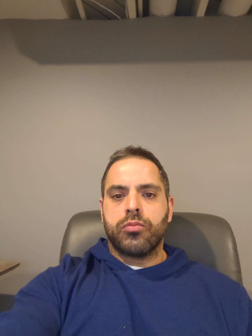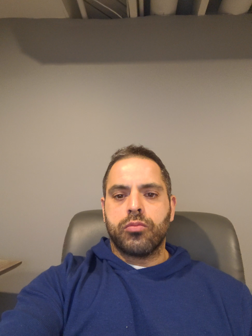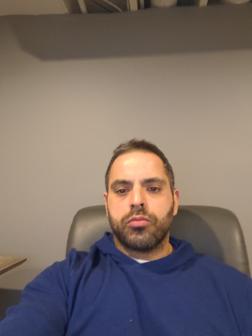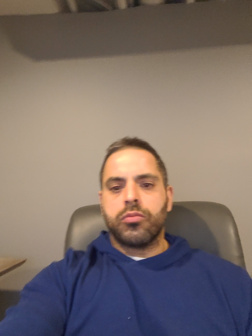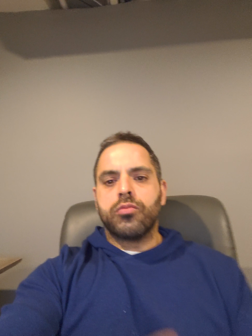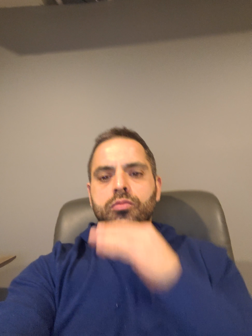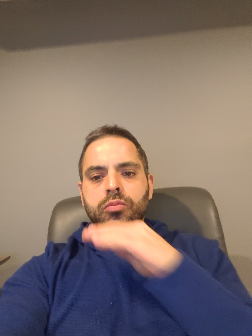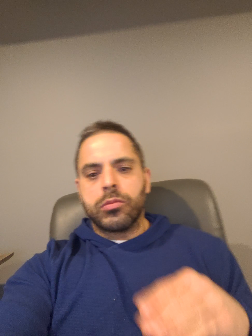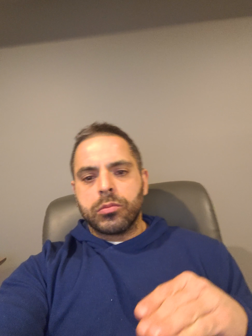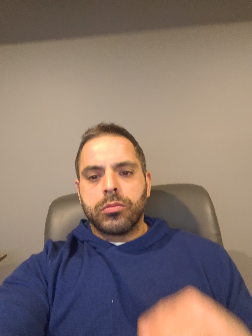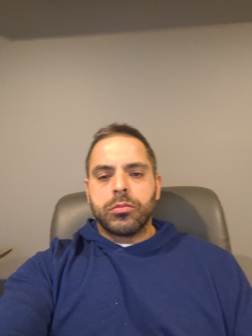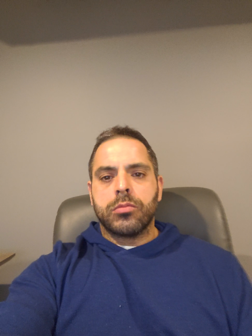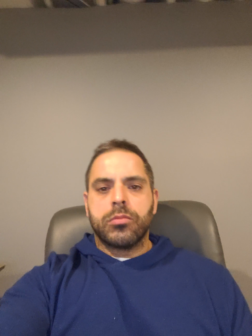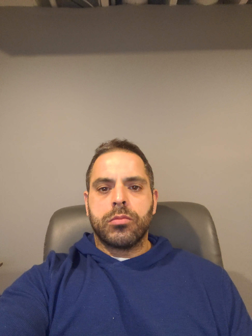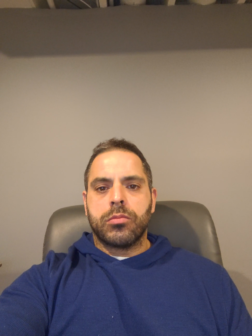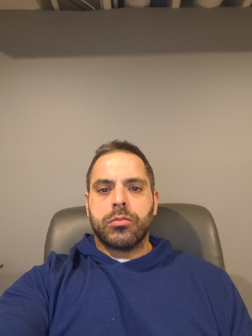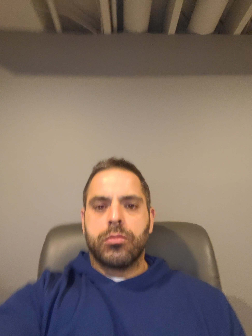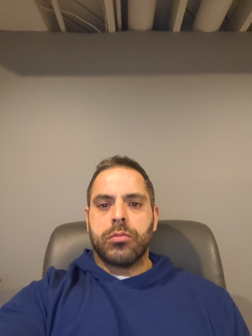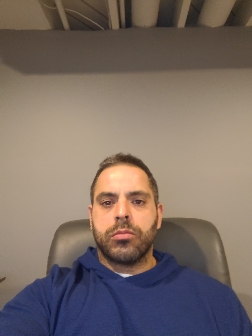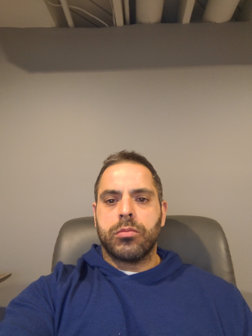quiet